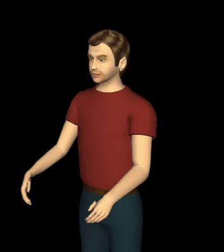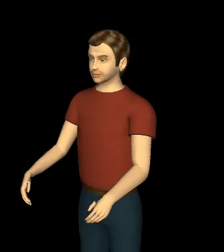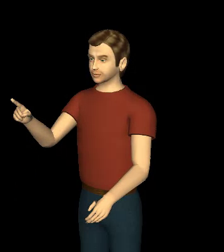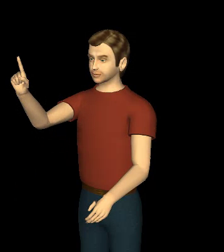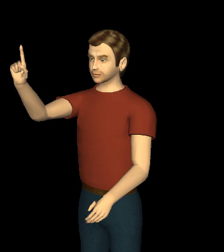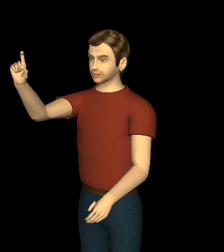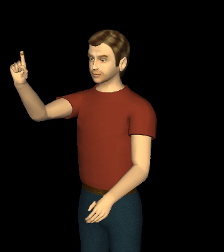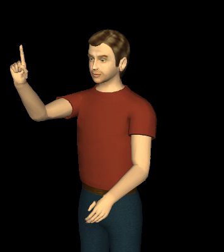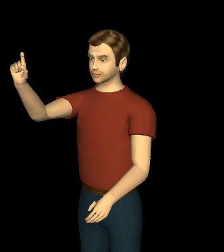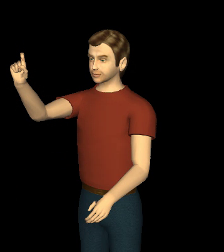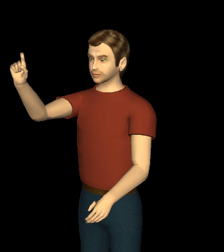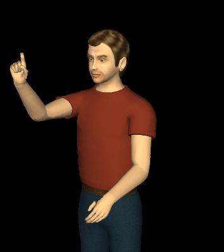ماء